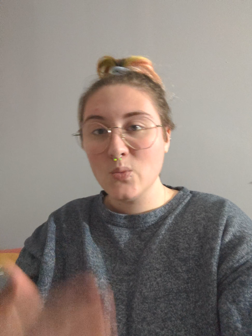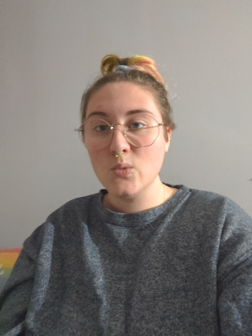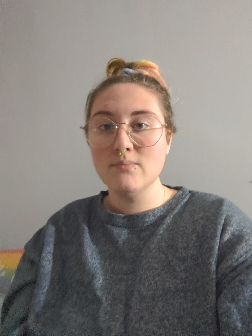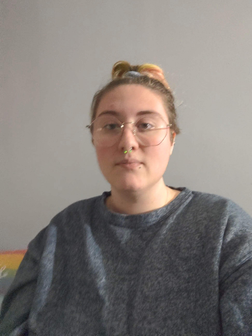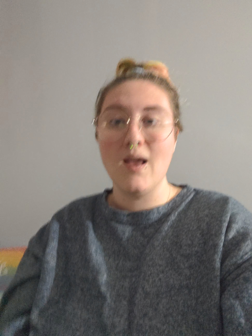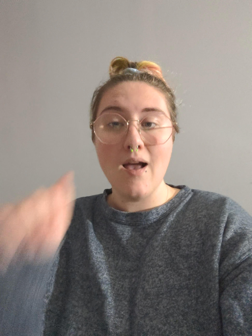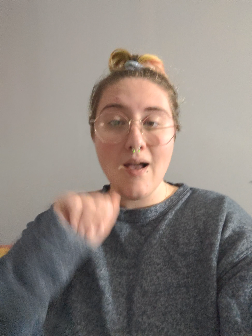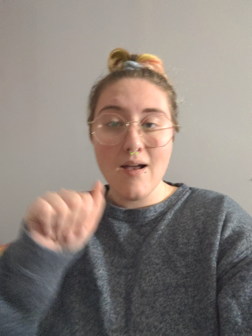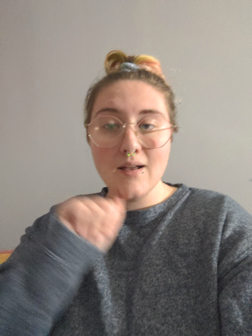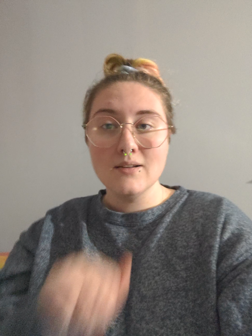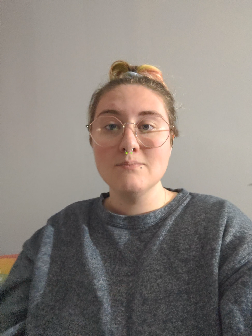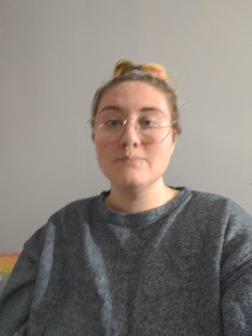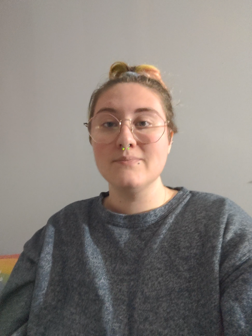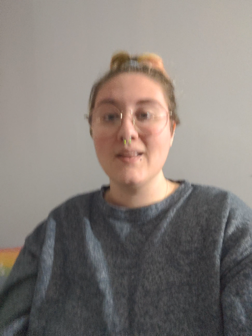aunt